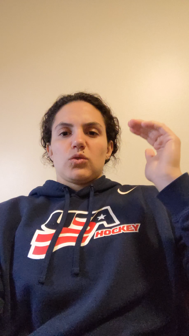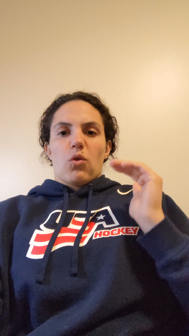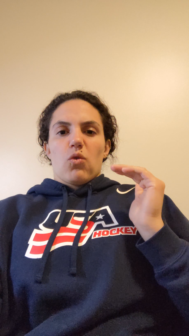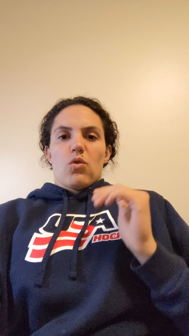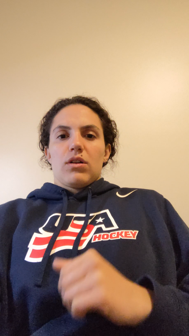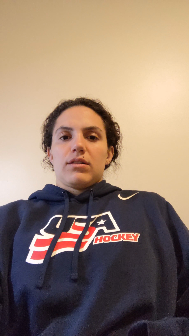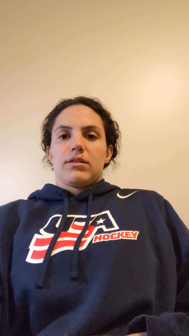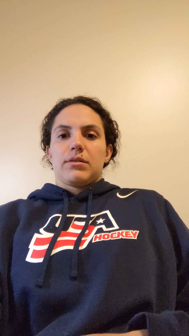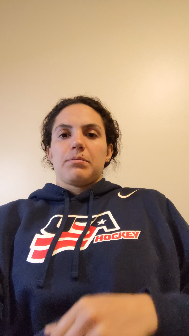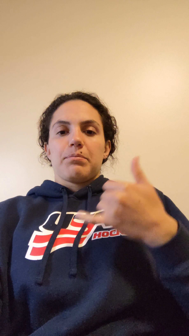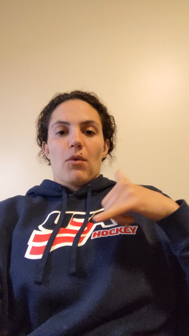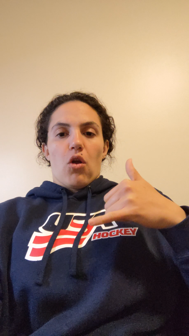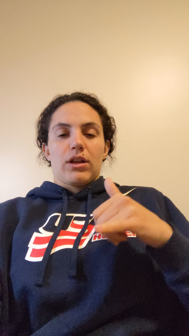party